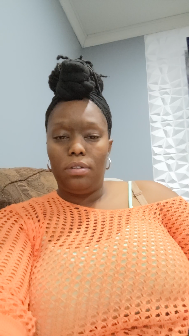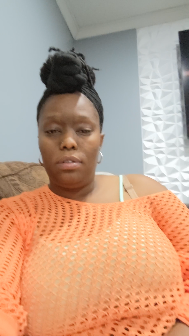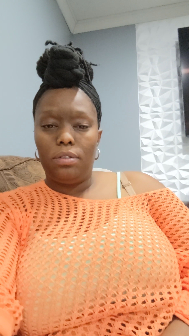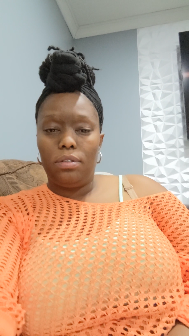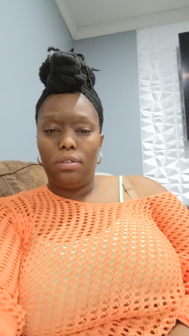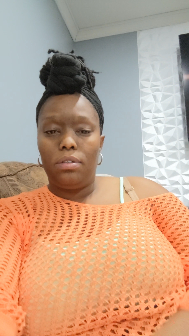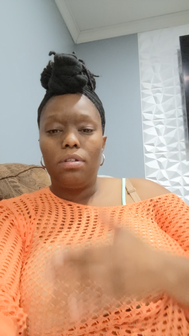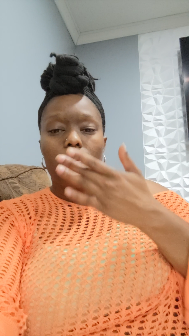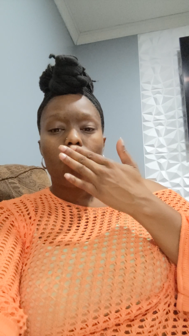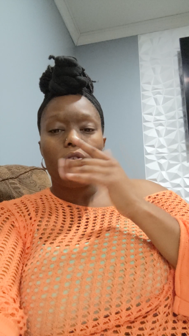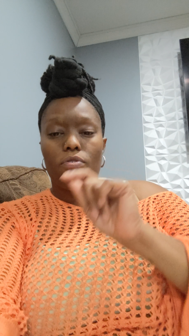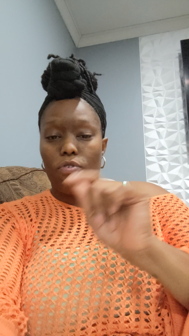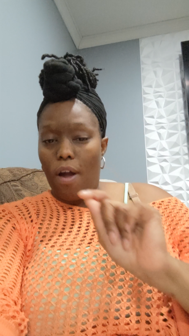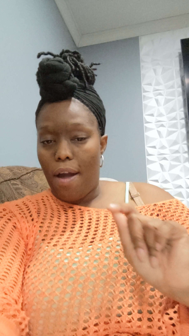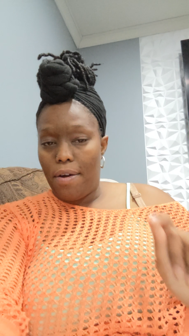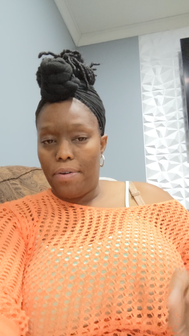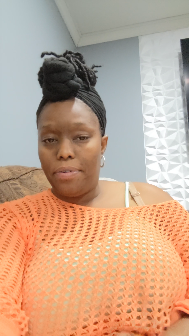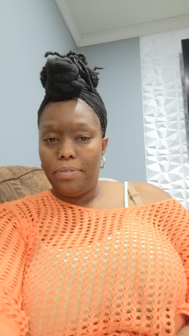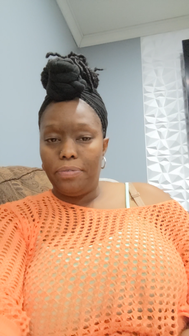crayon